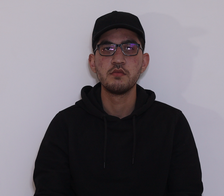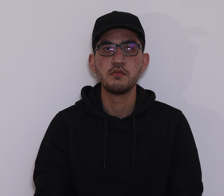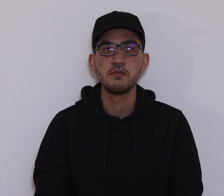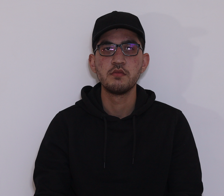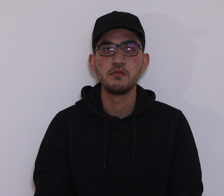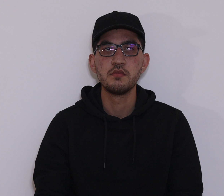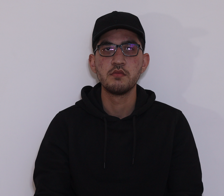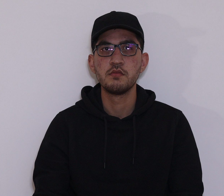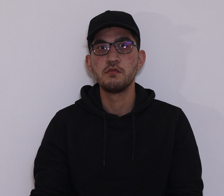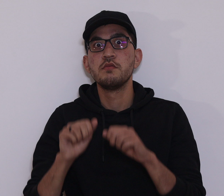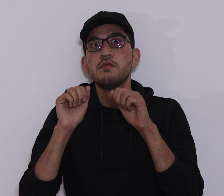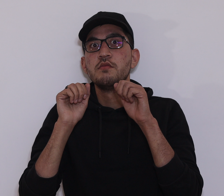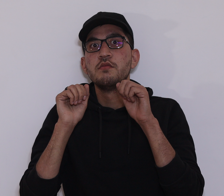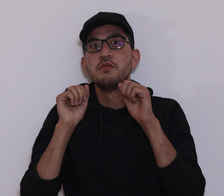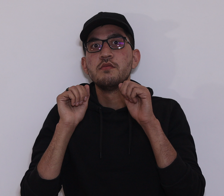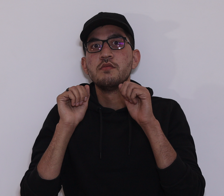scared